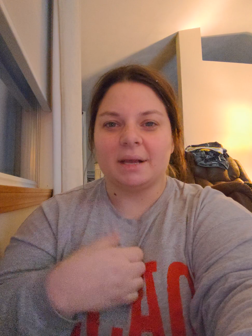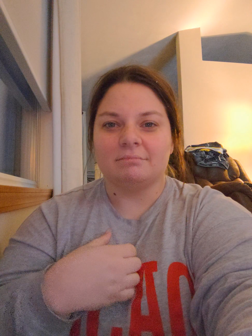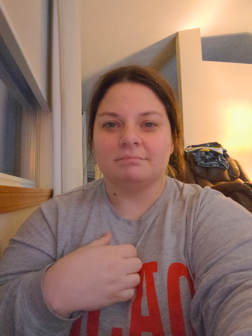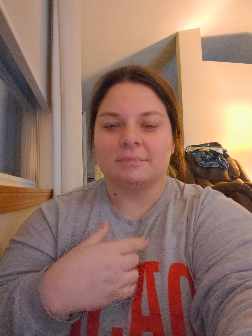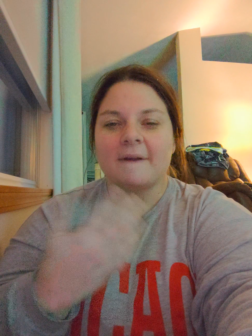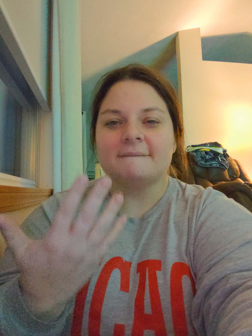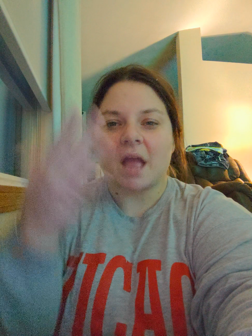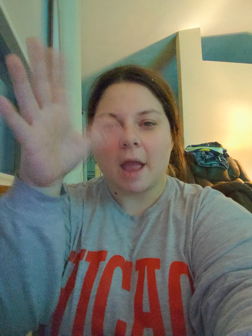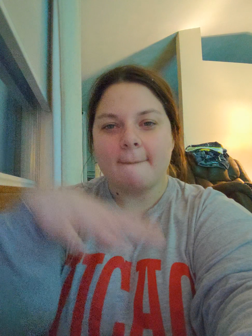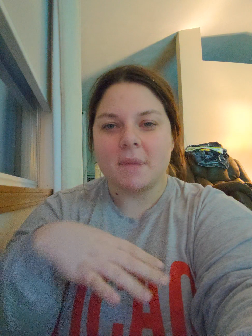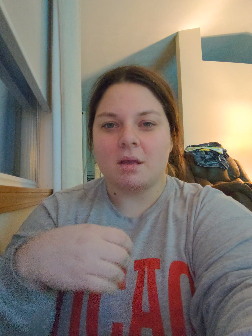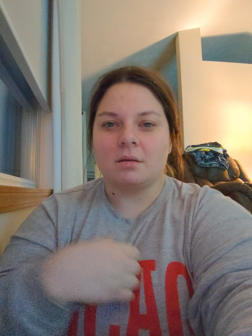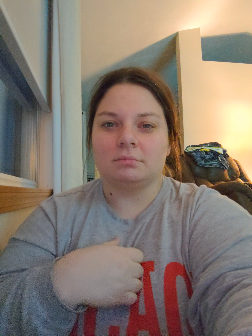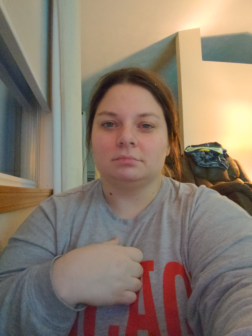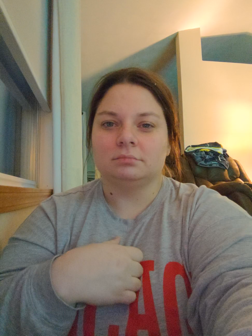fireman